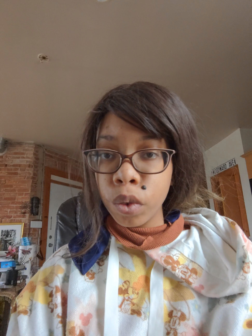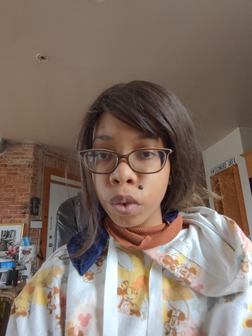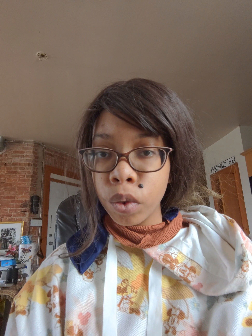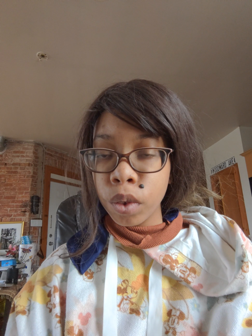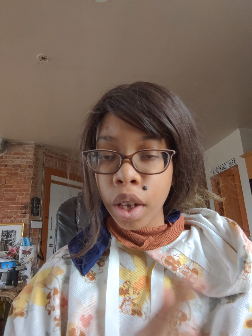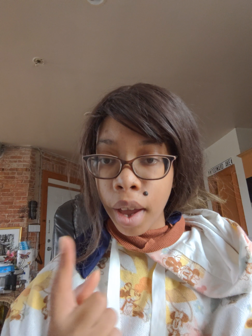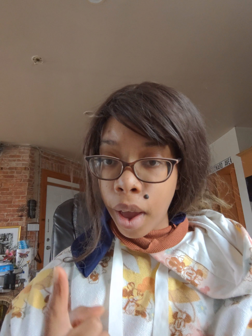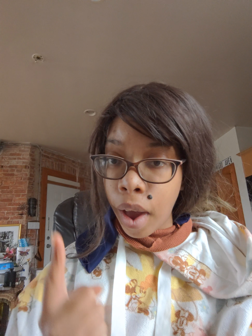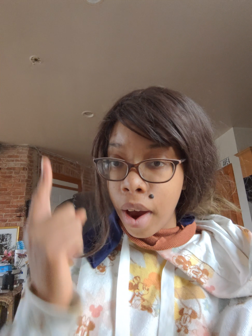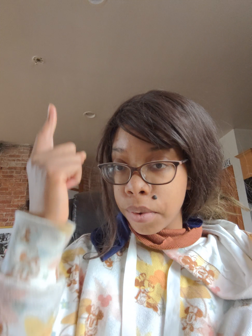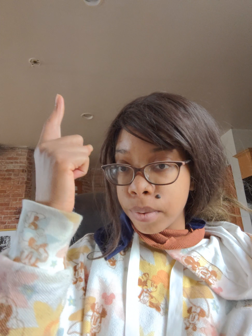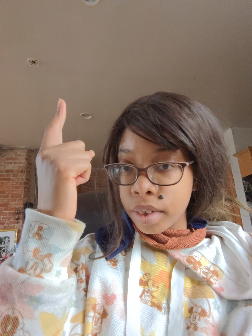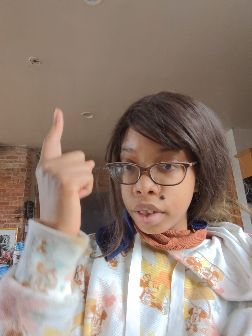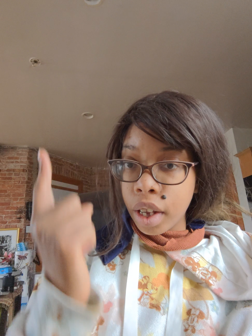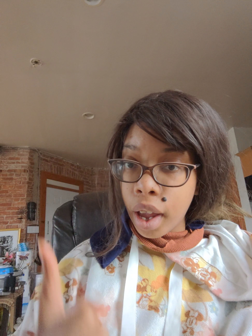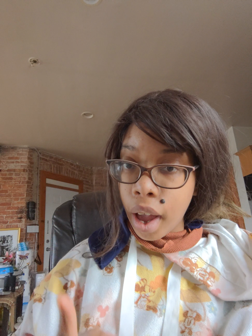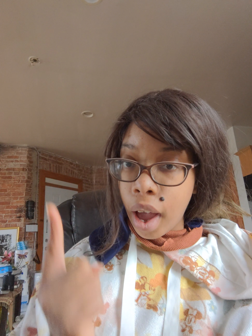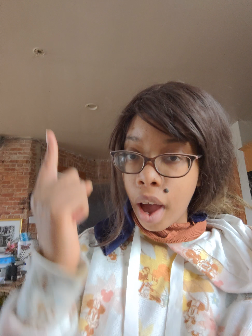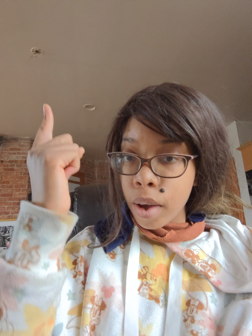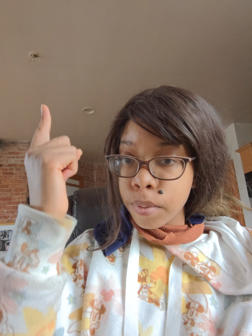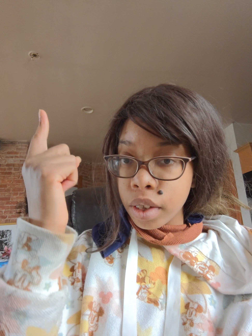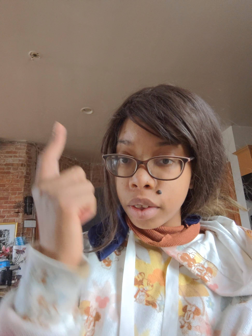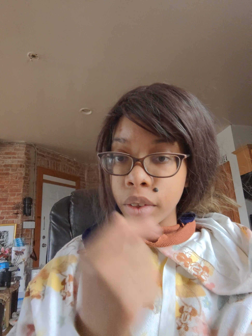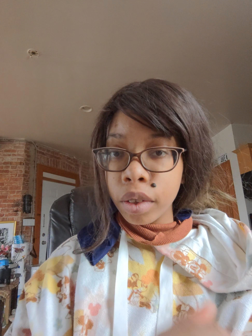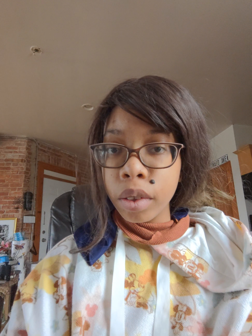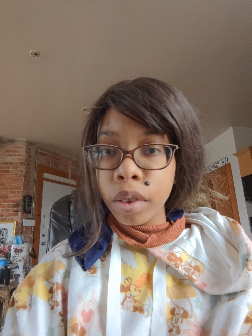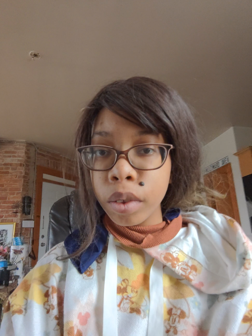up